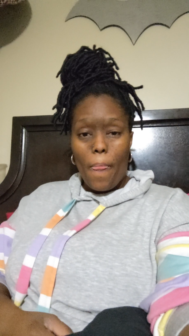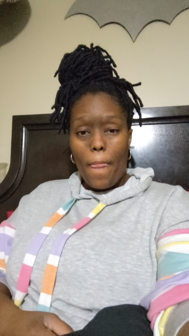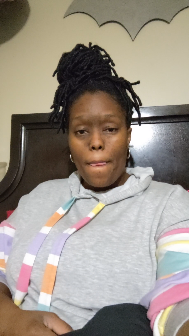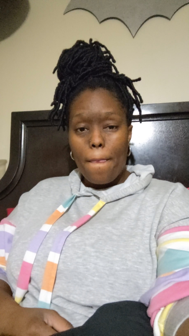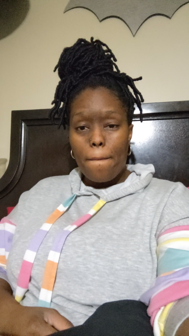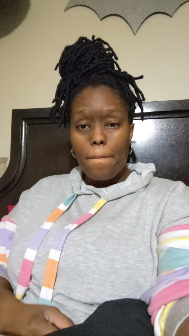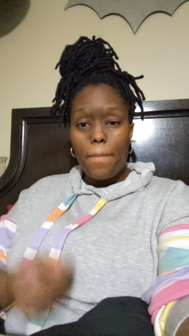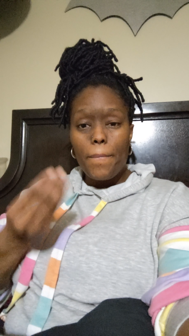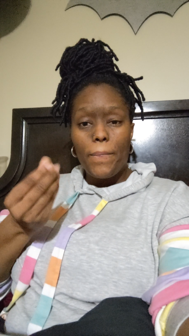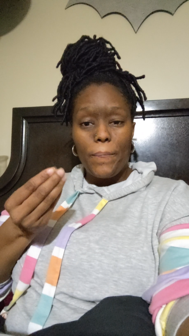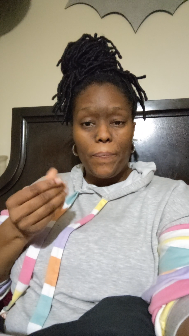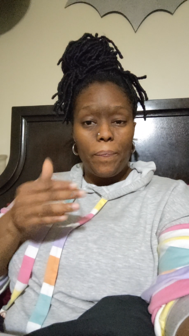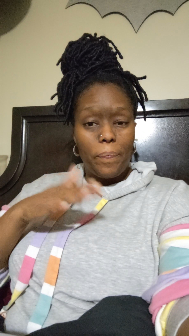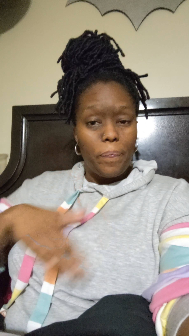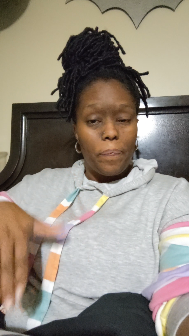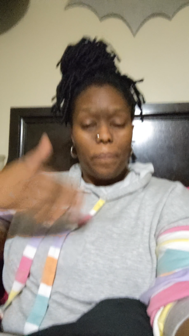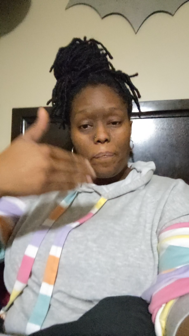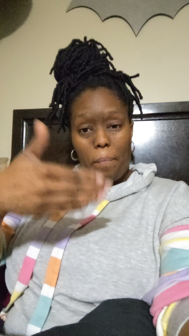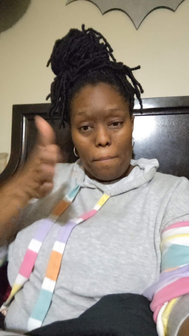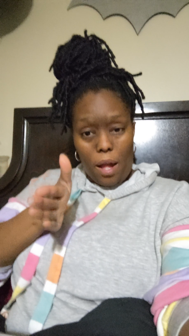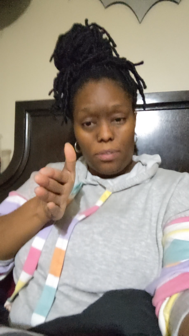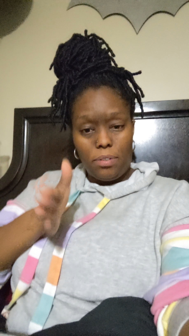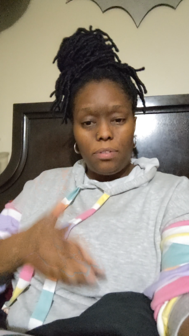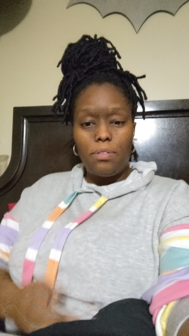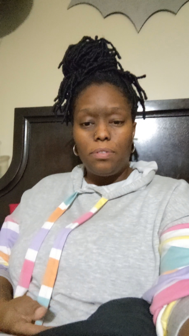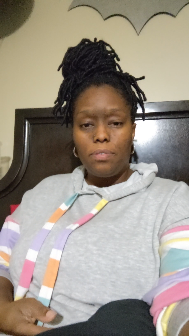sandbox